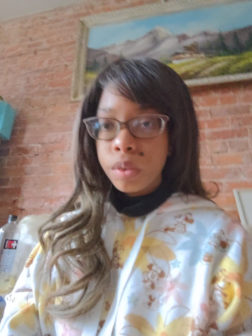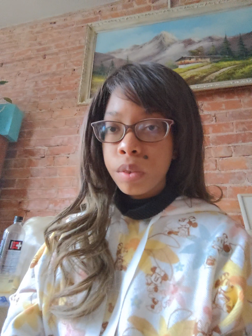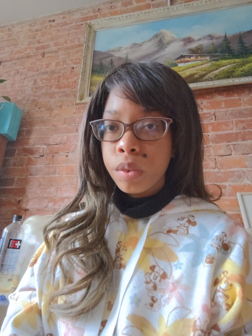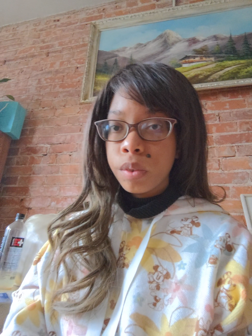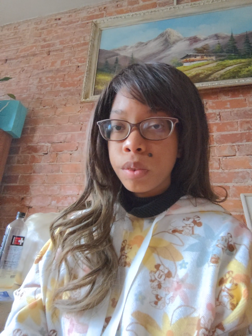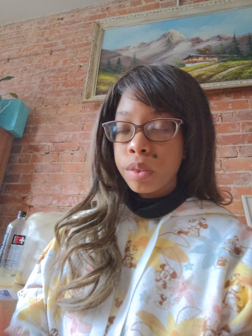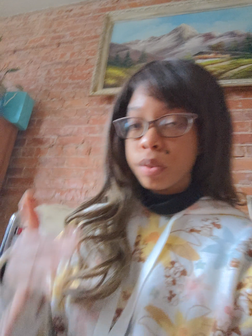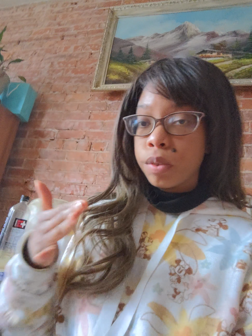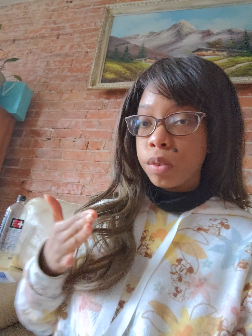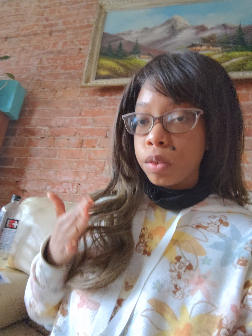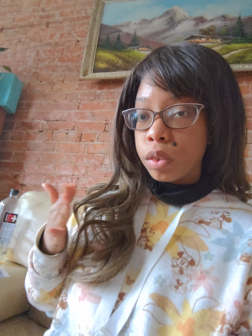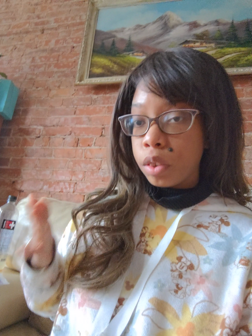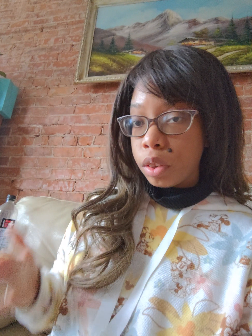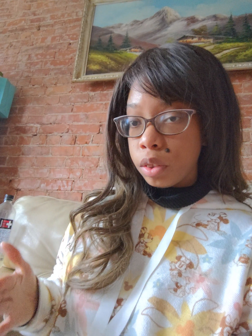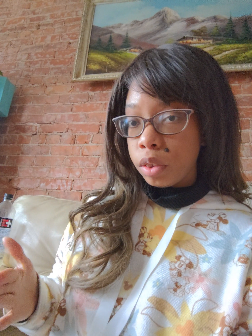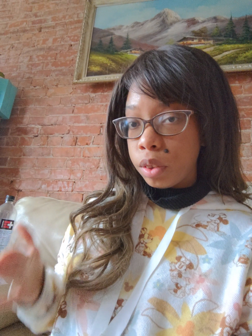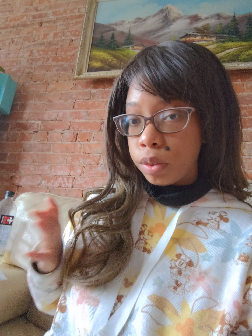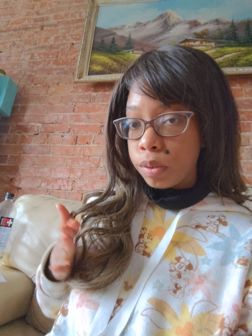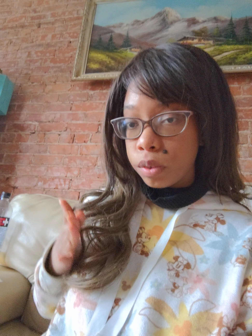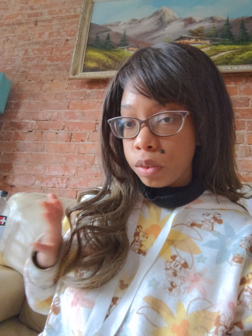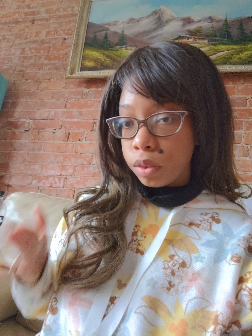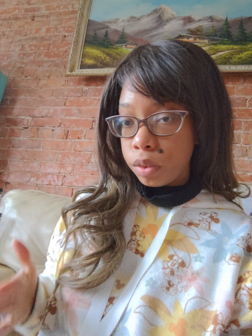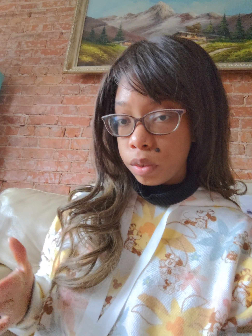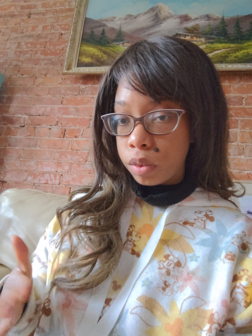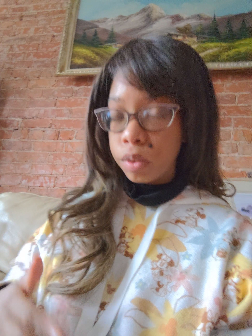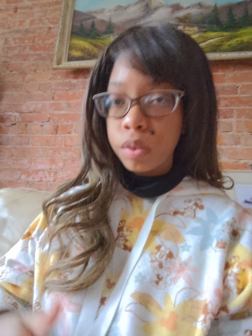beside